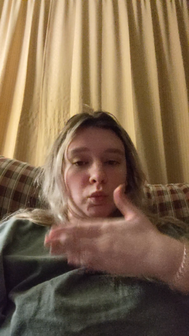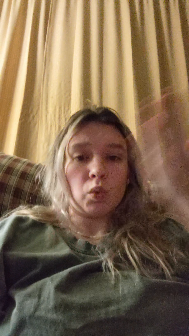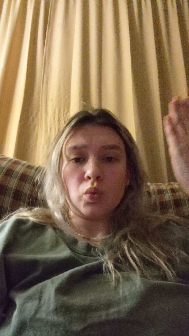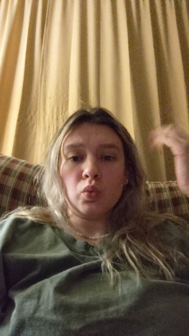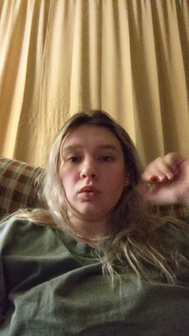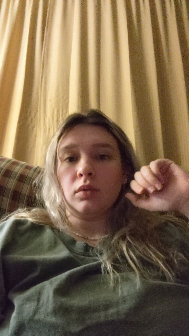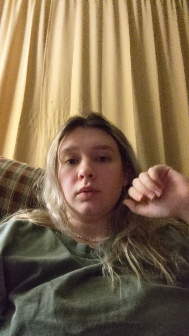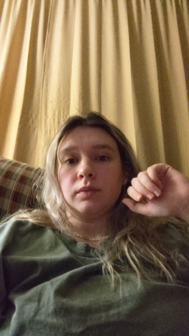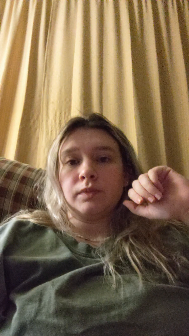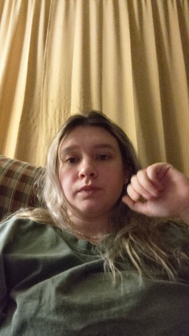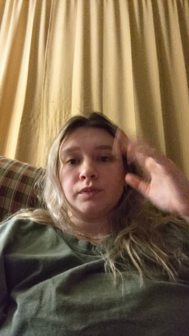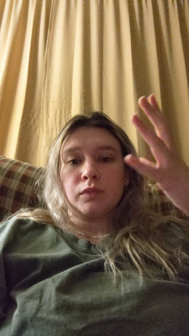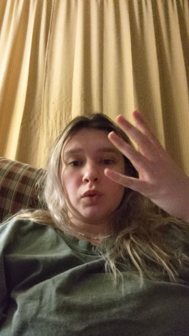got to